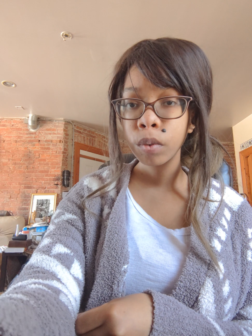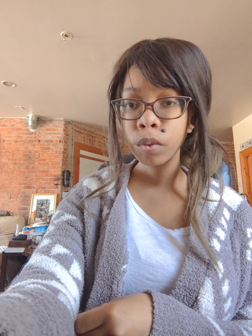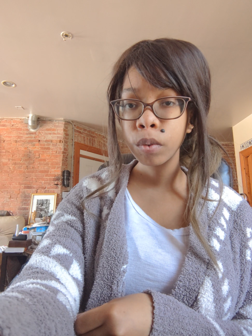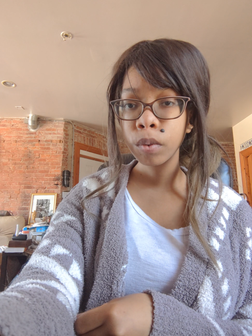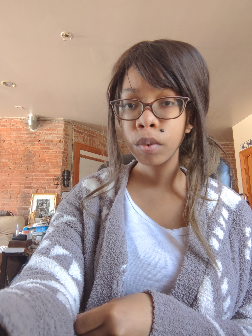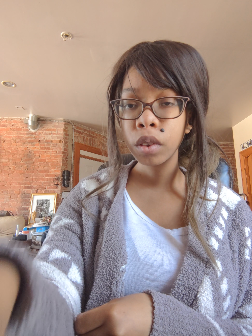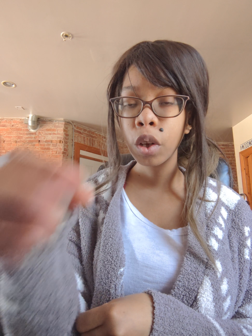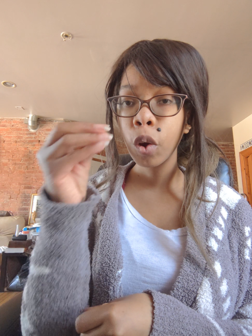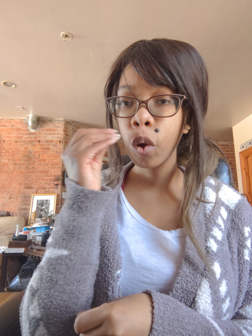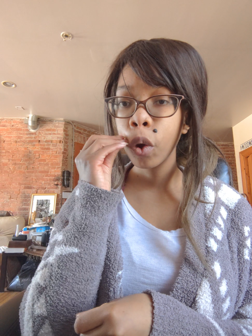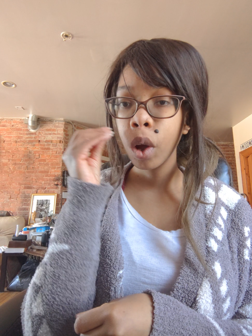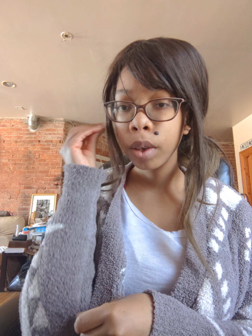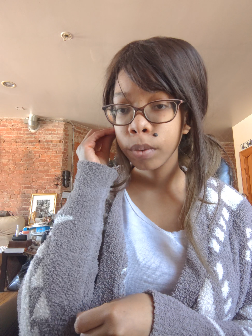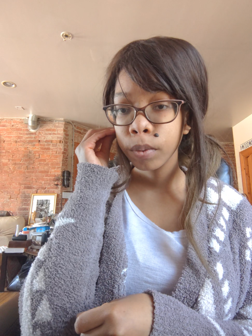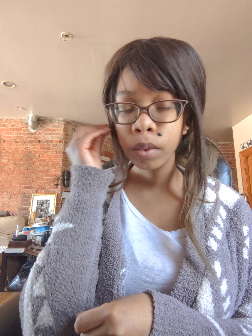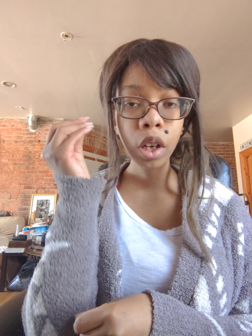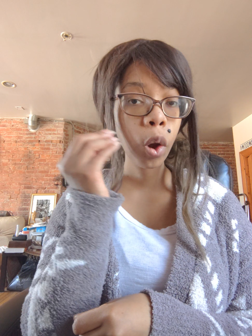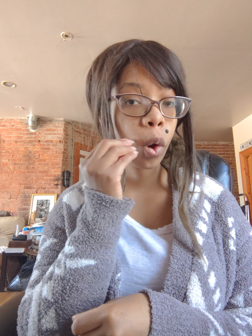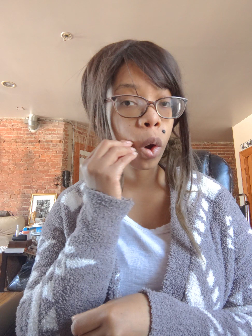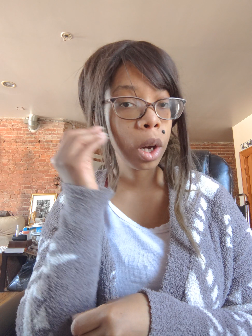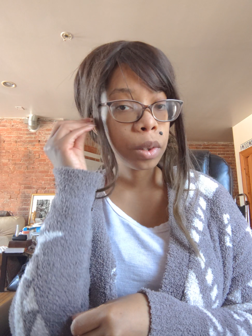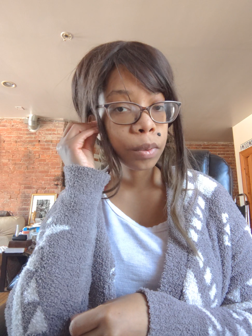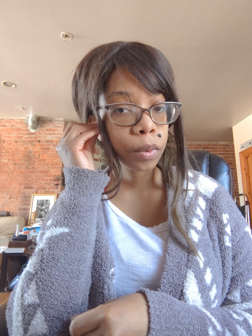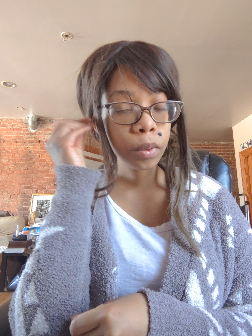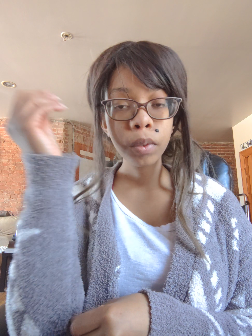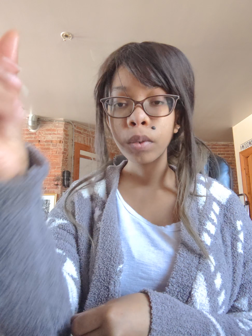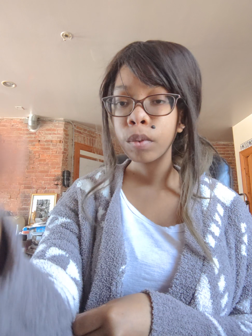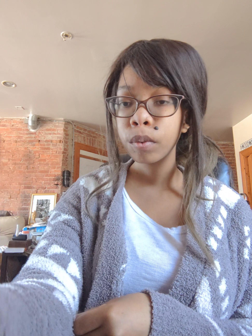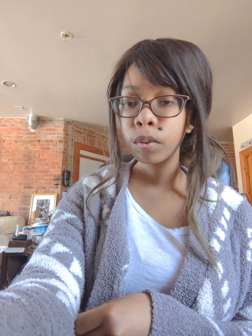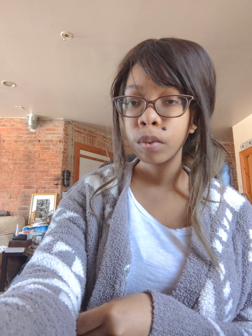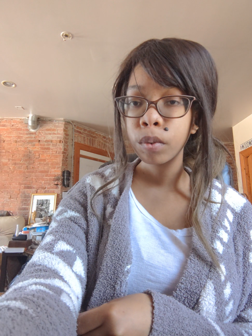home